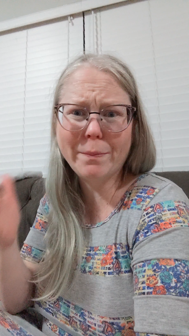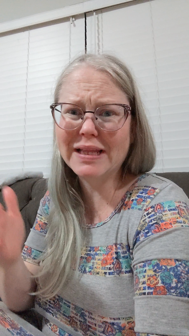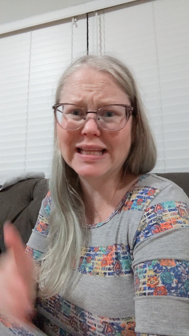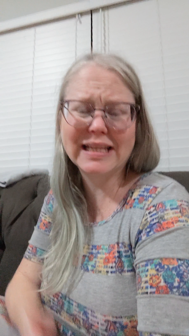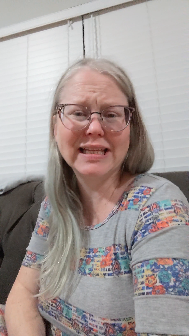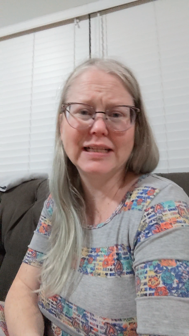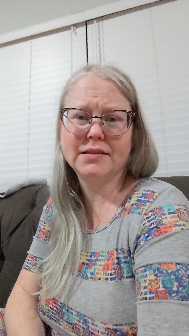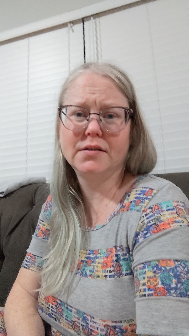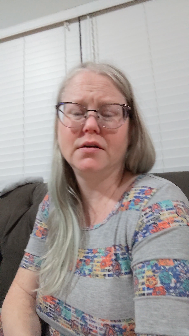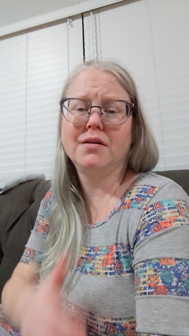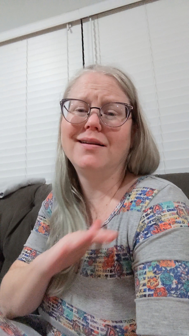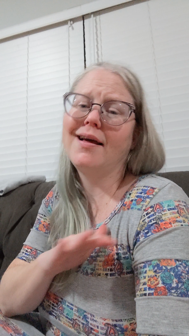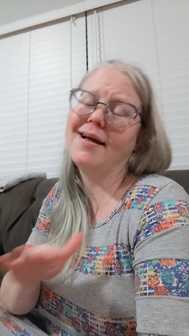nice